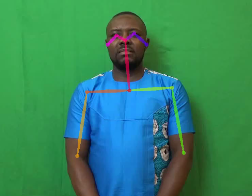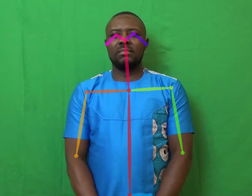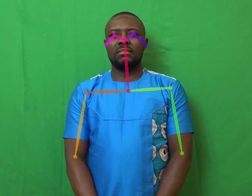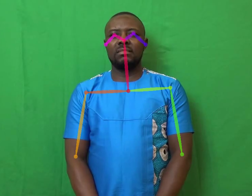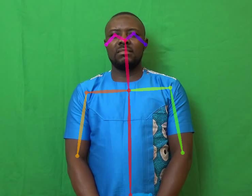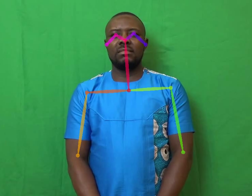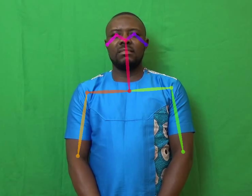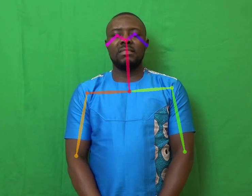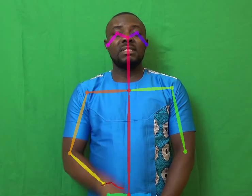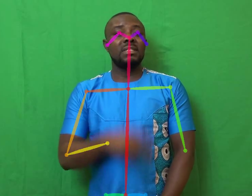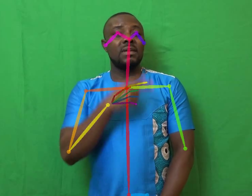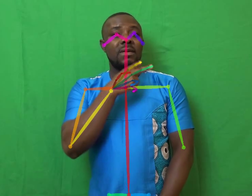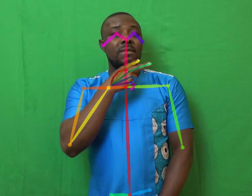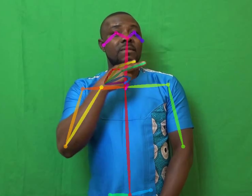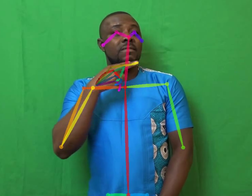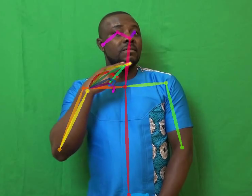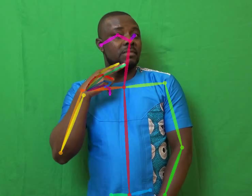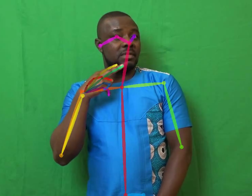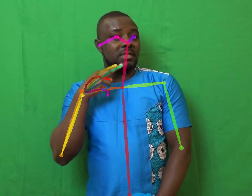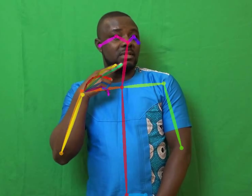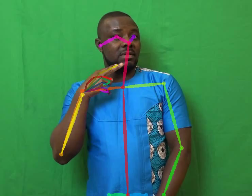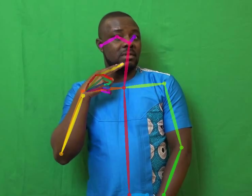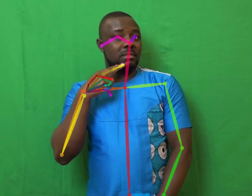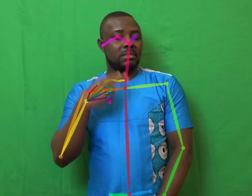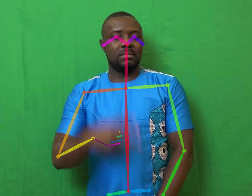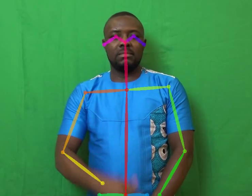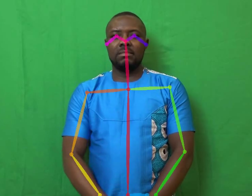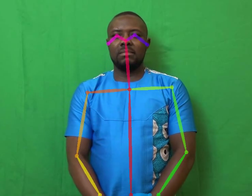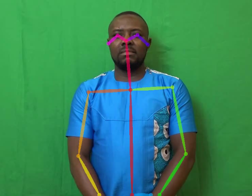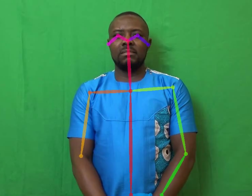verb